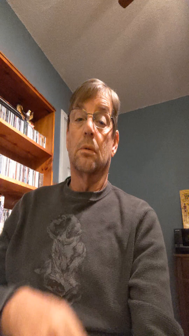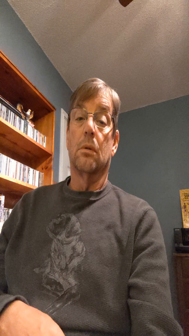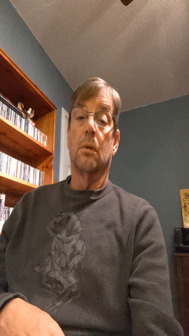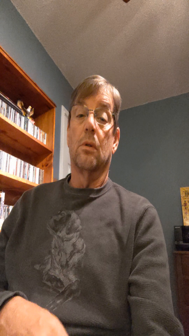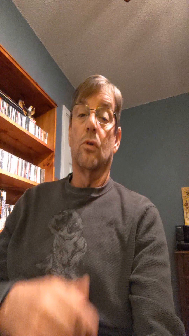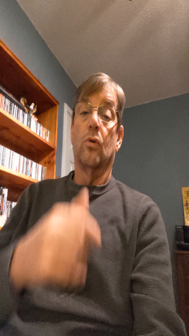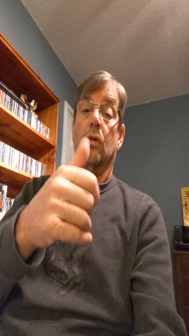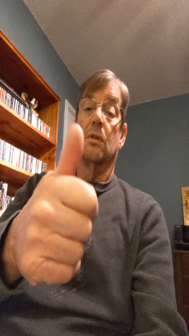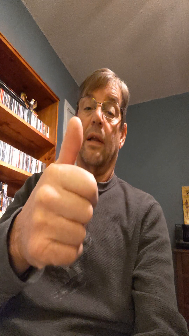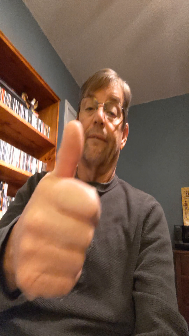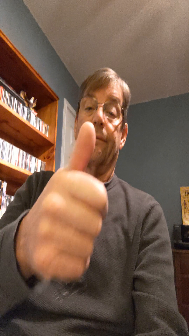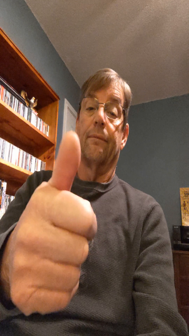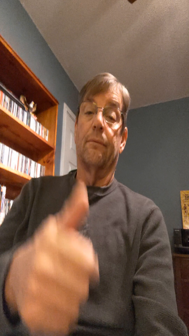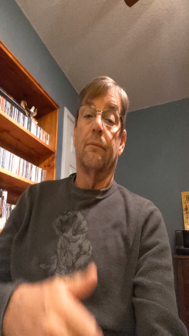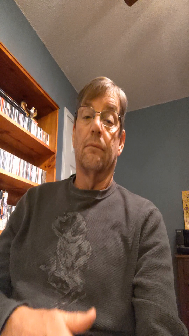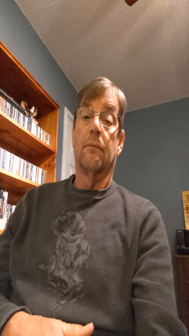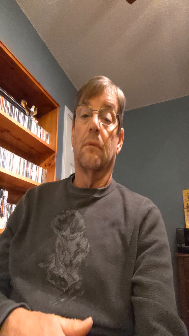yourself